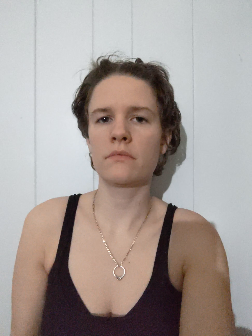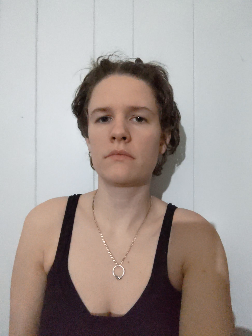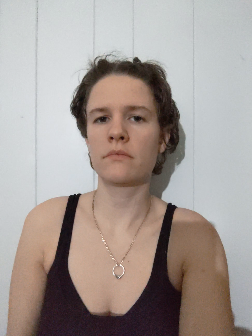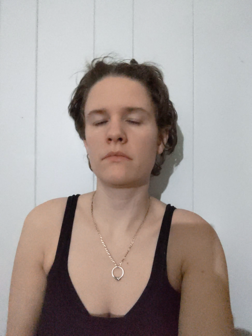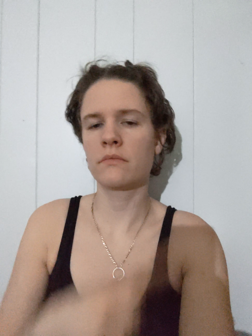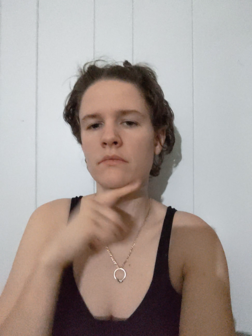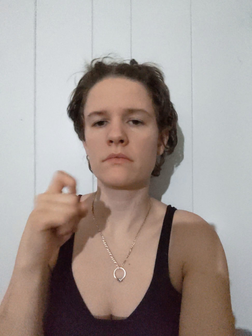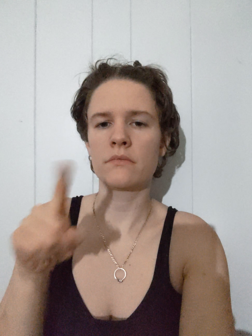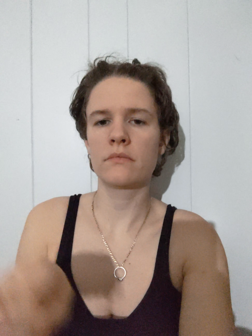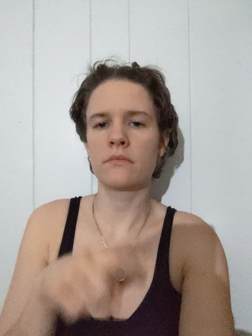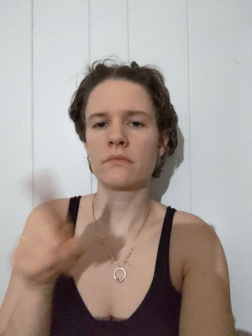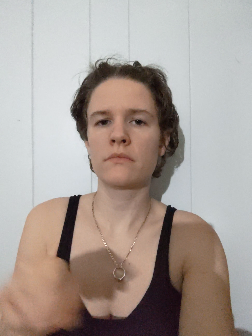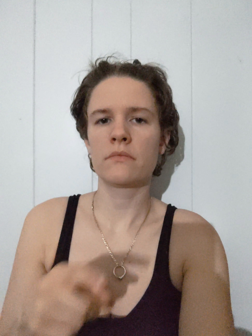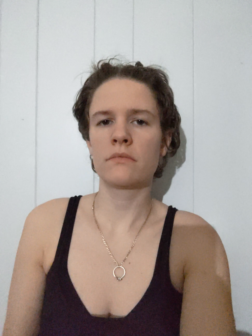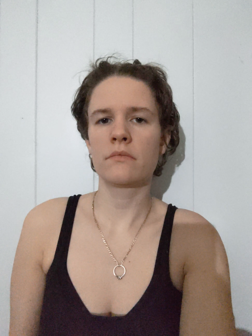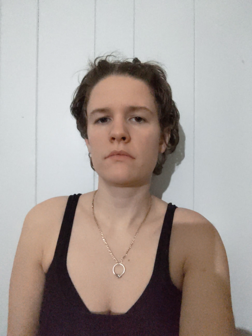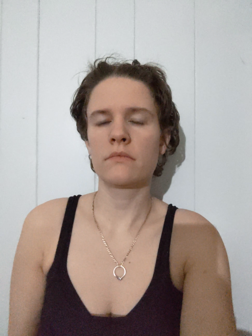dryer